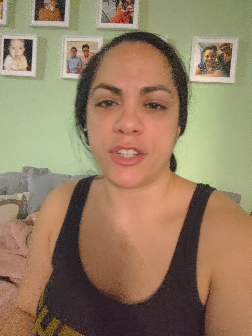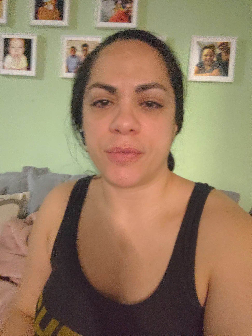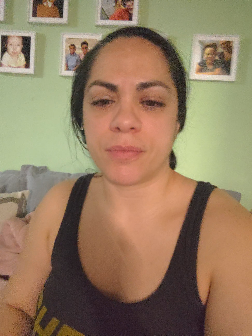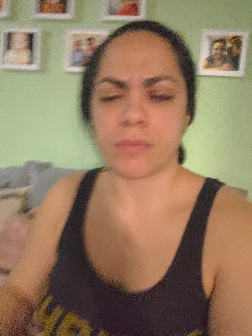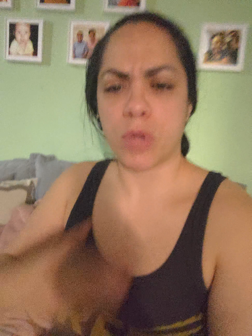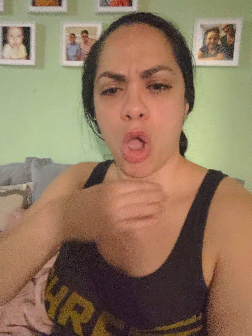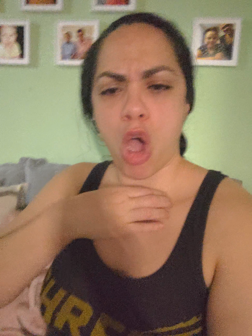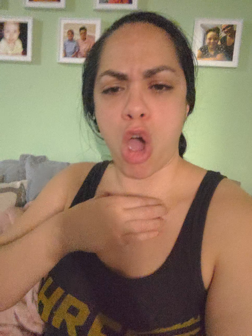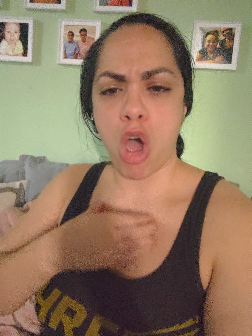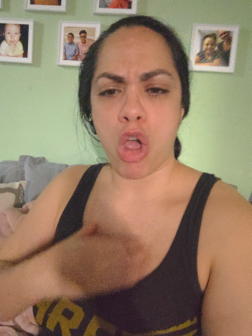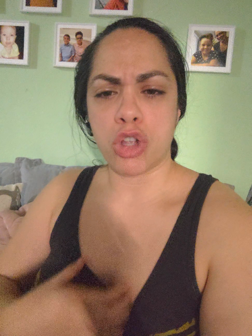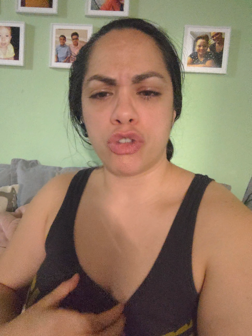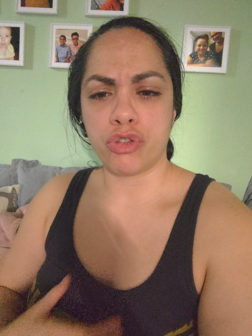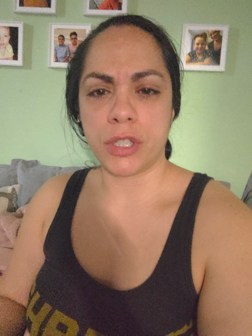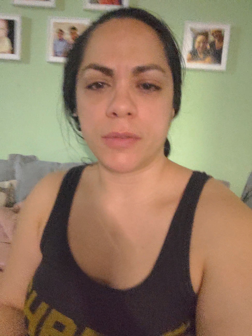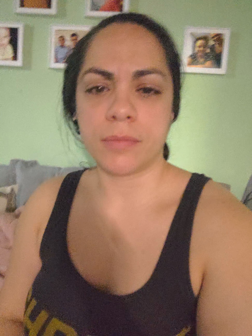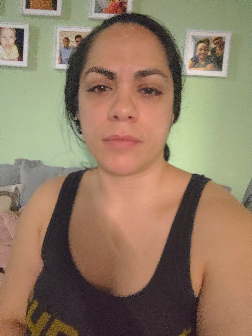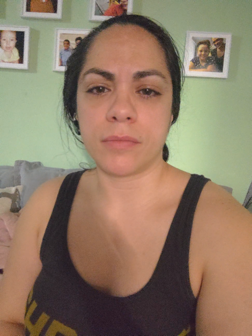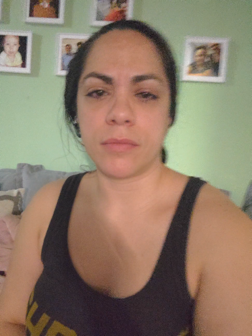hungry